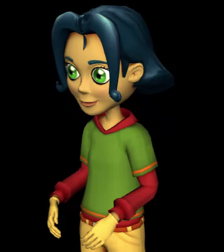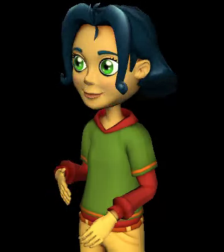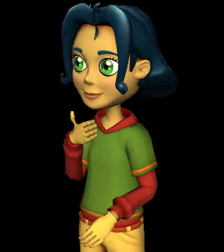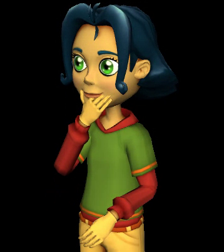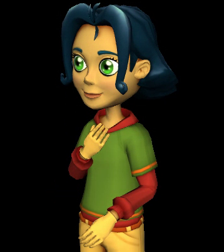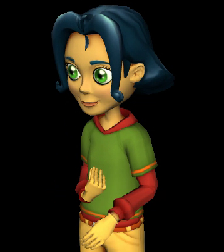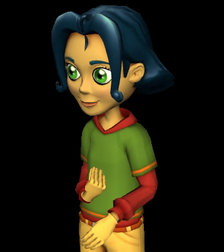جميل